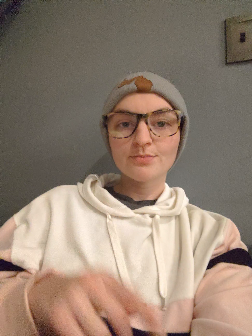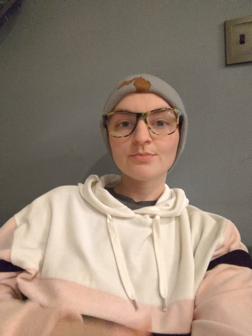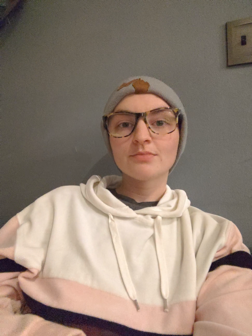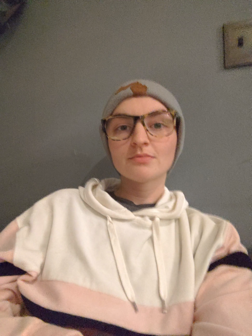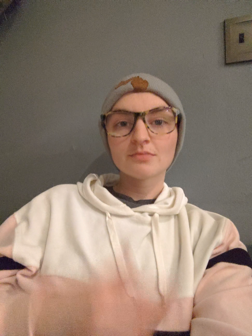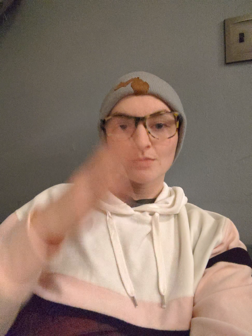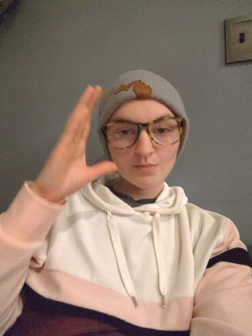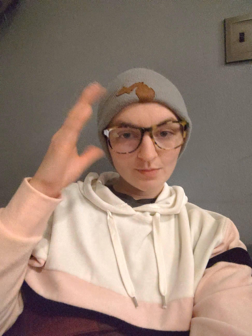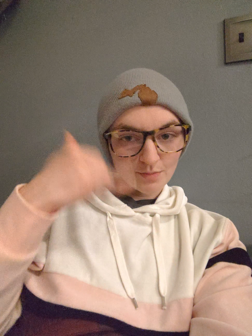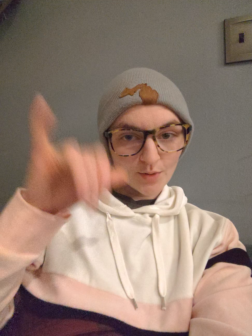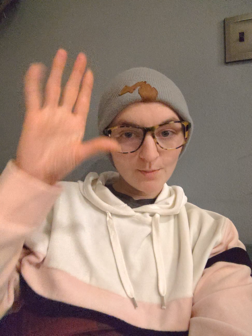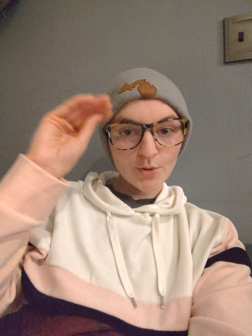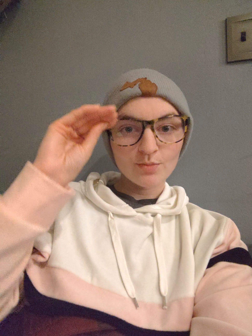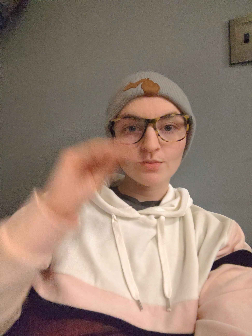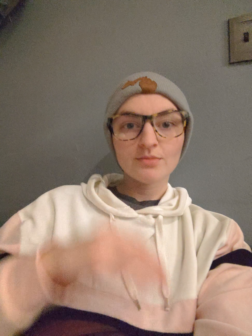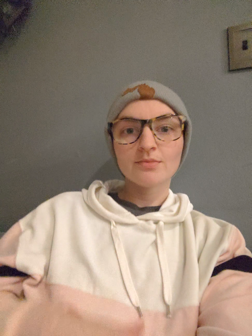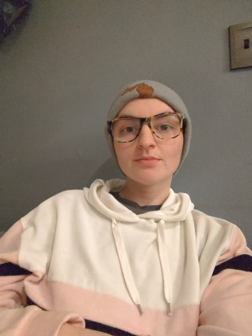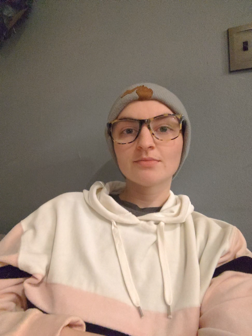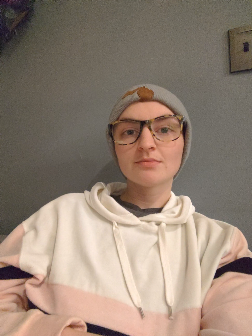cowboy